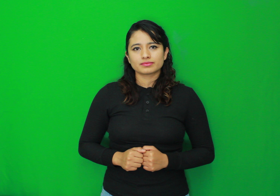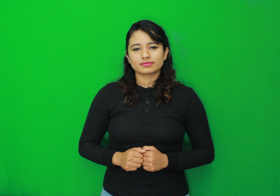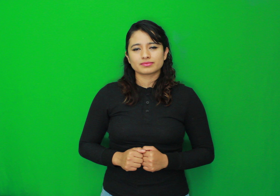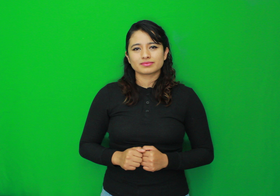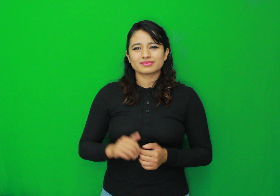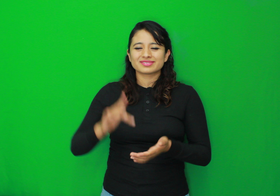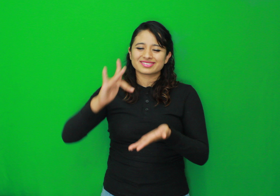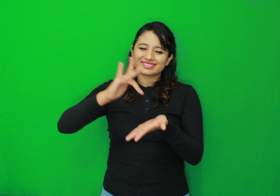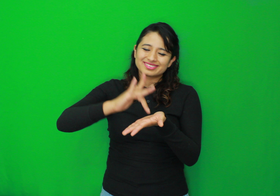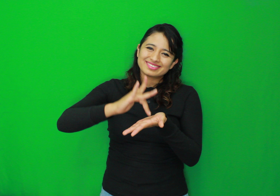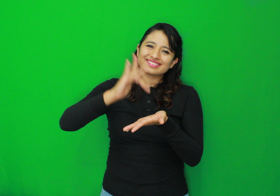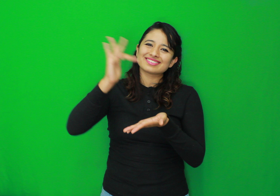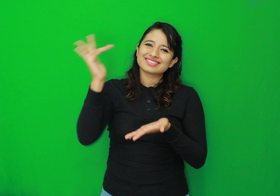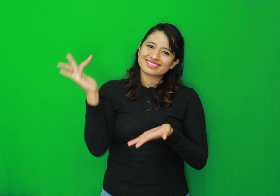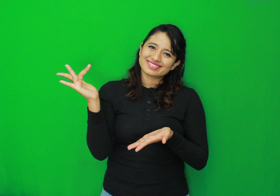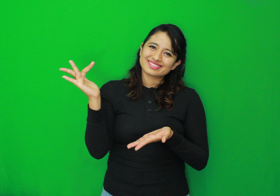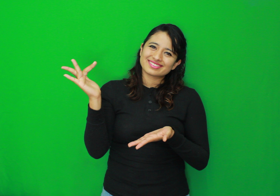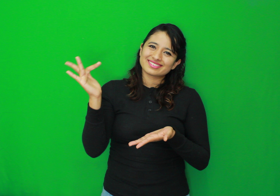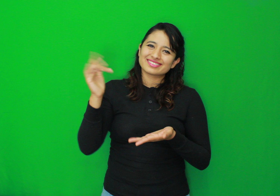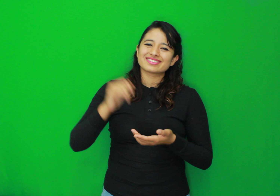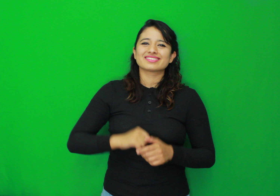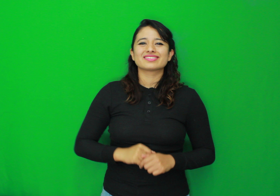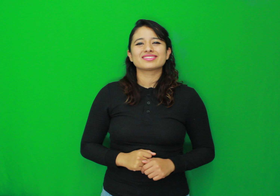gracias